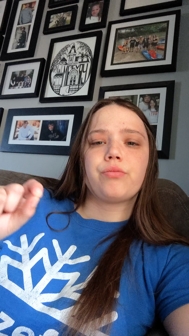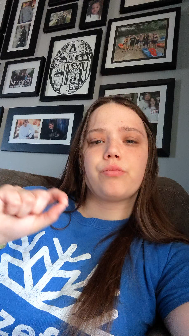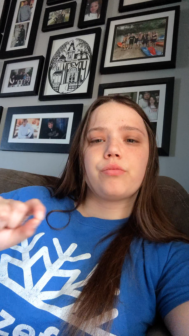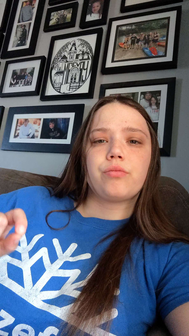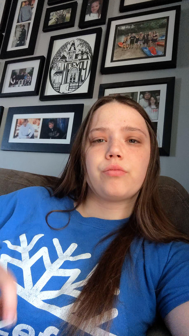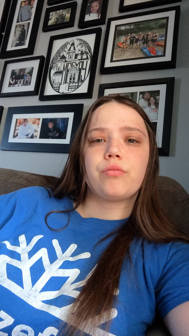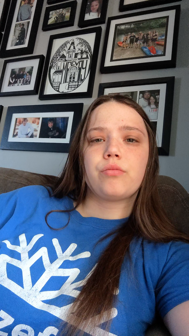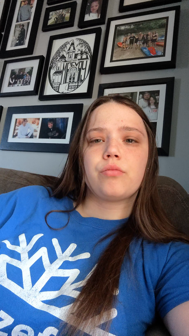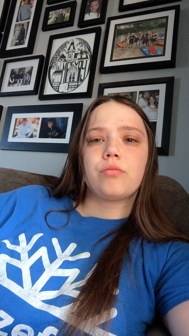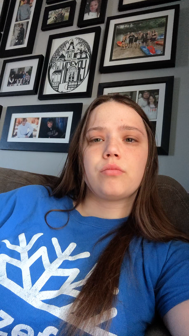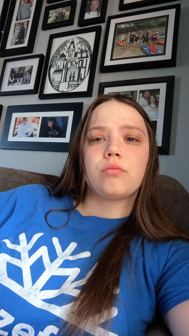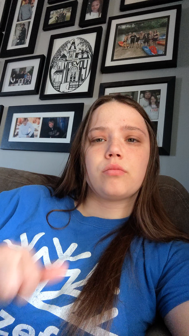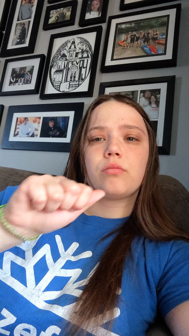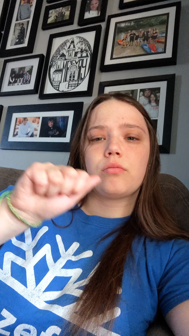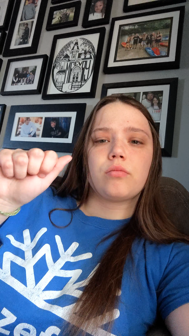a